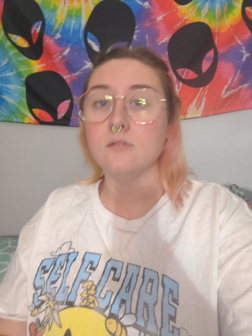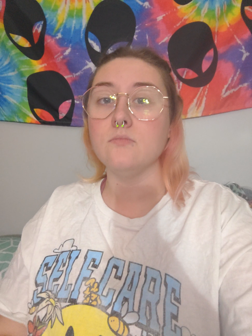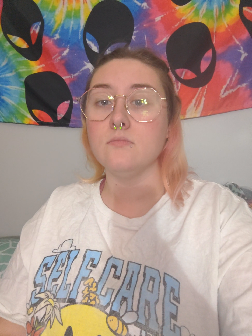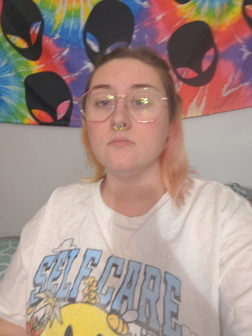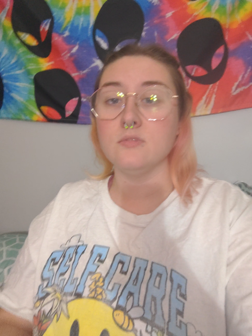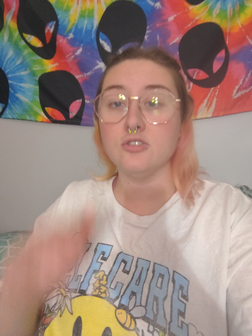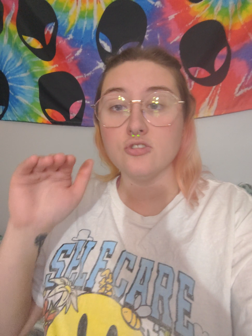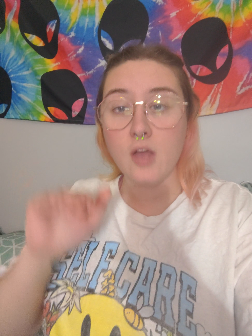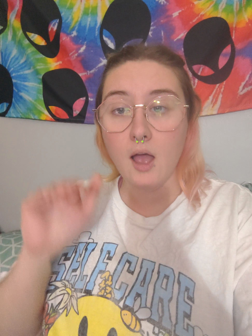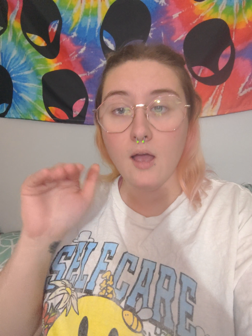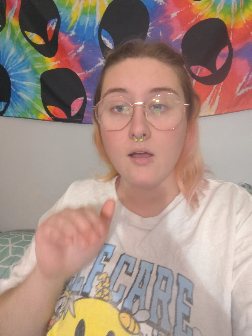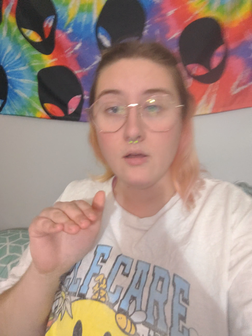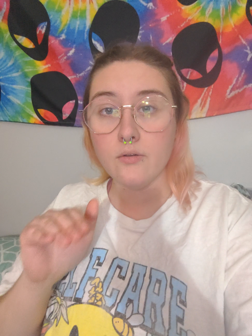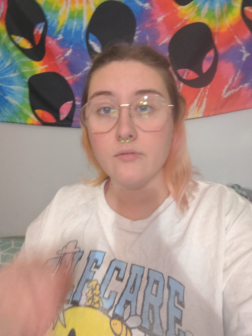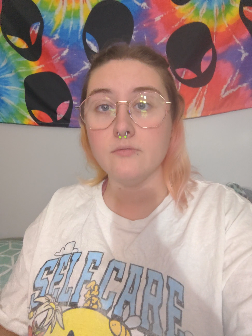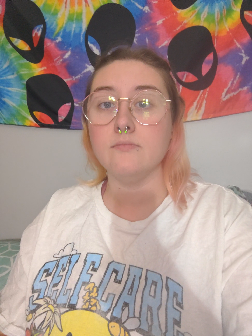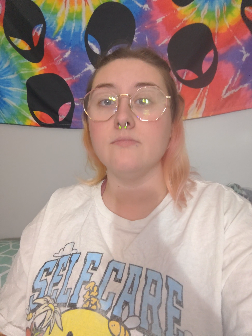child